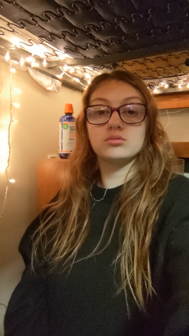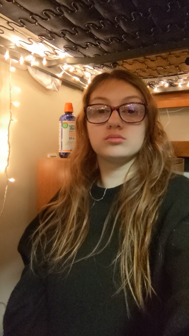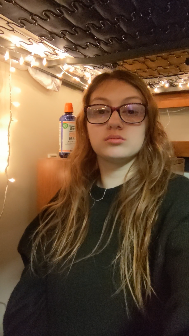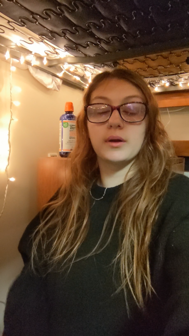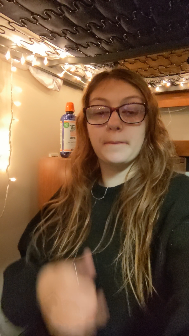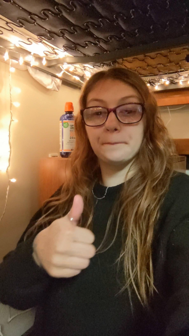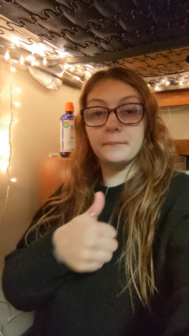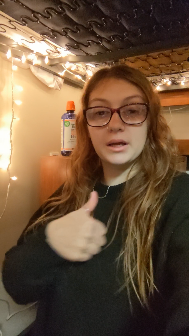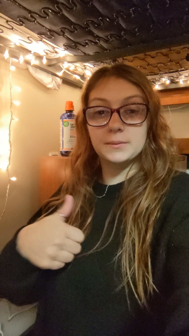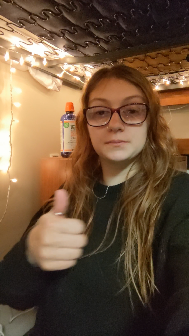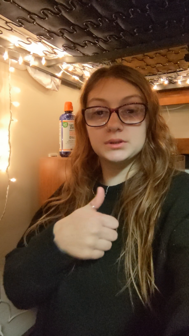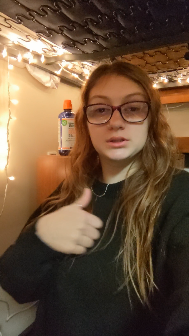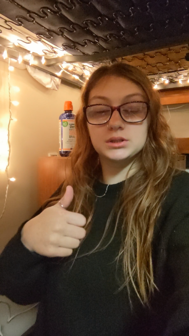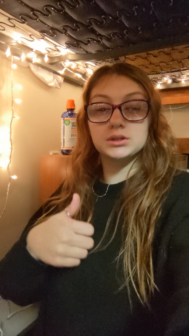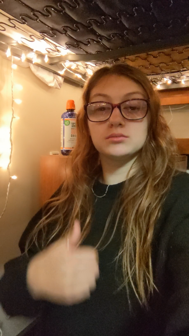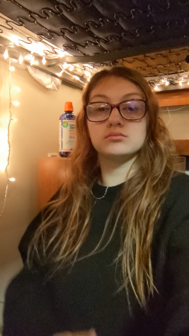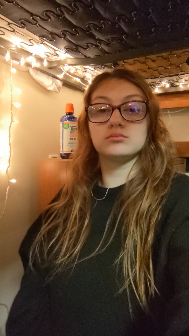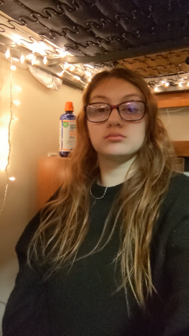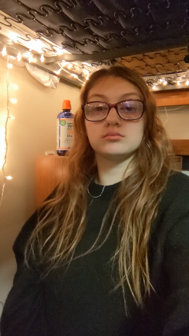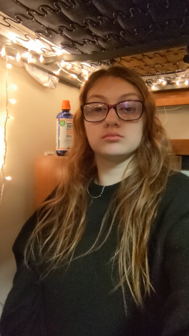basement